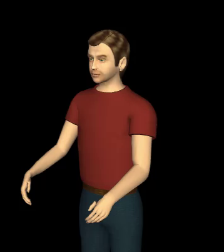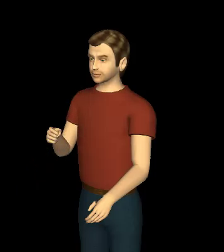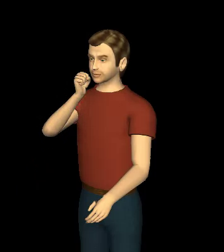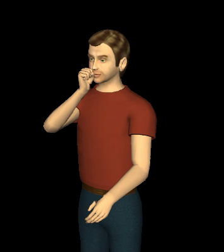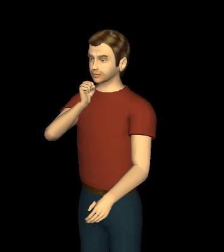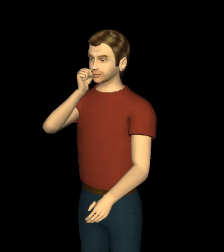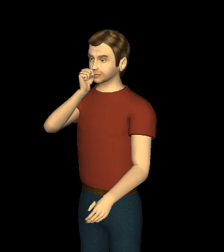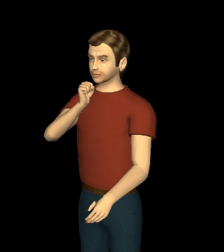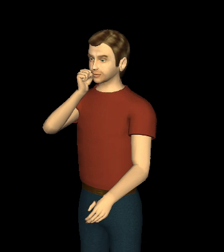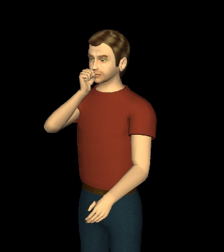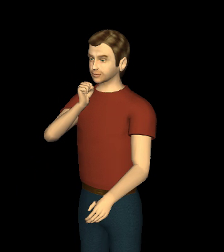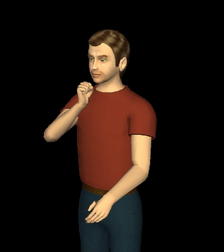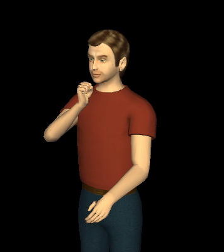جليد